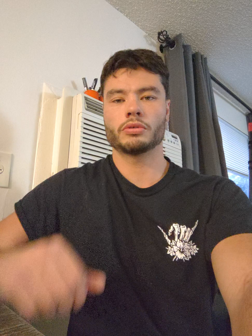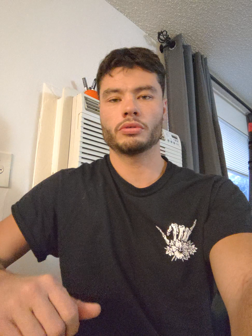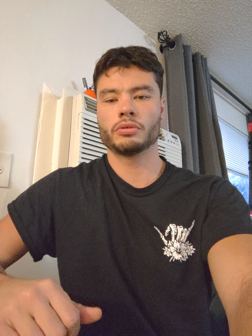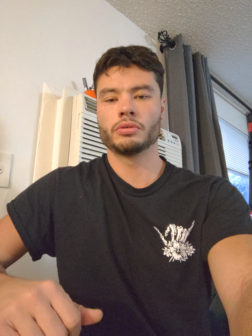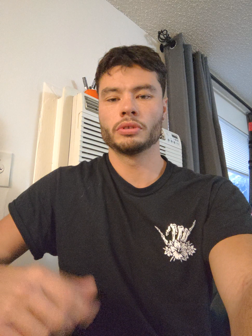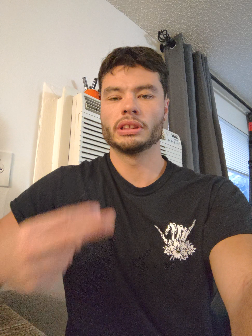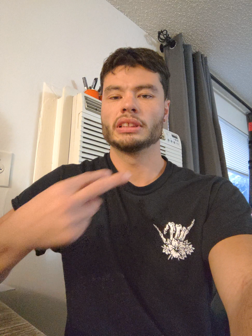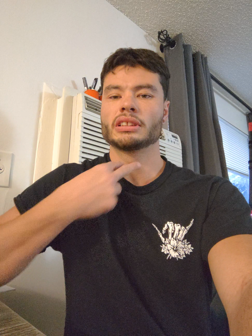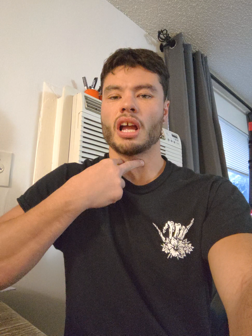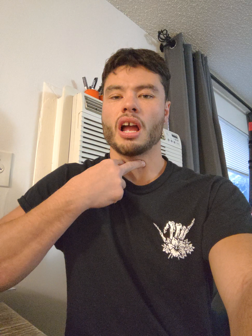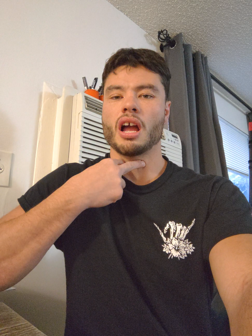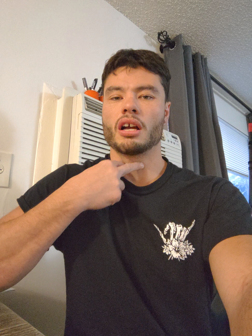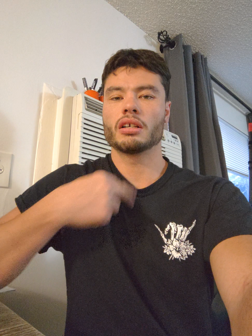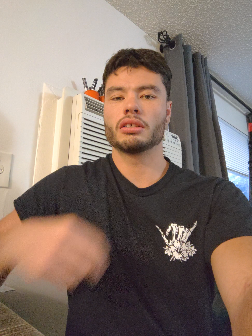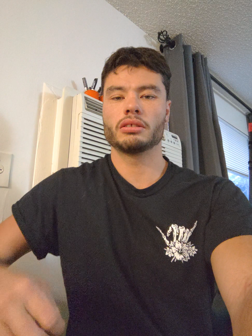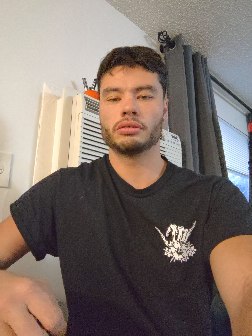stuck